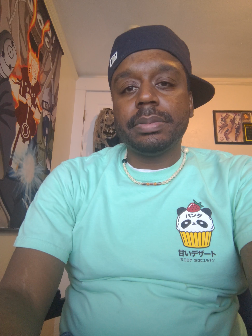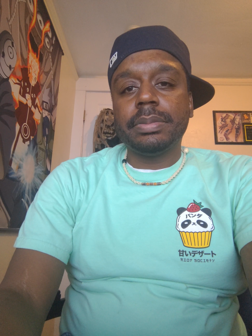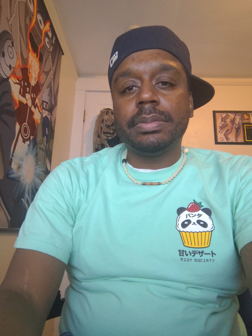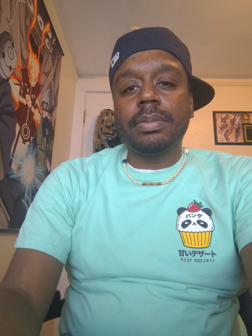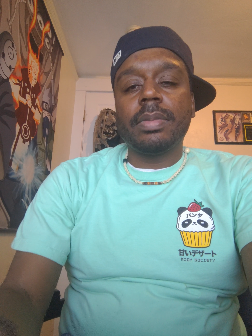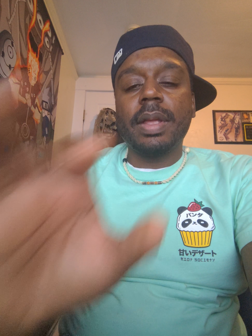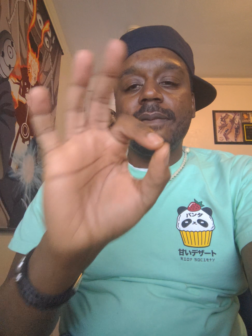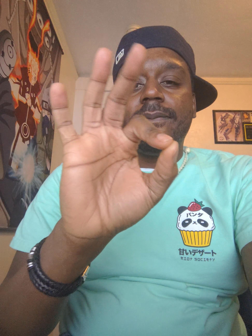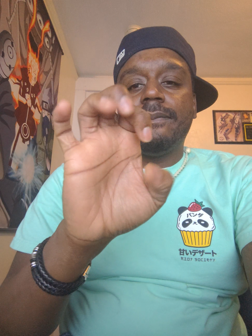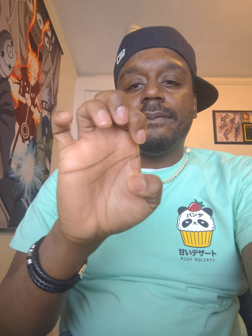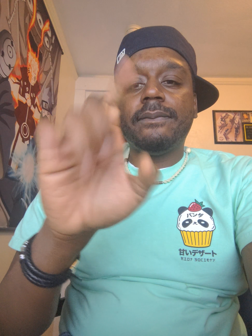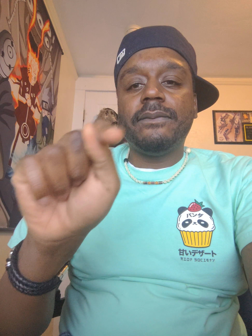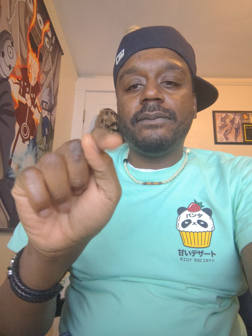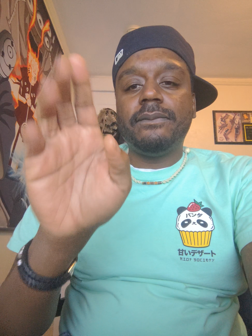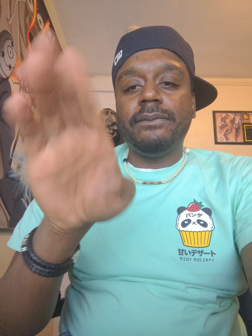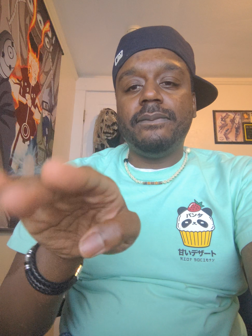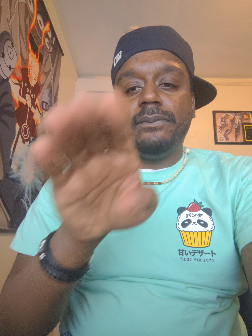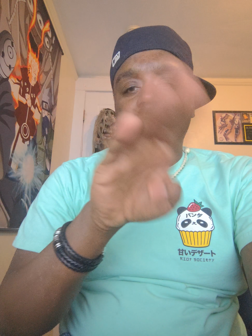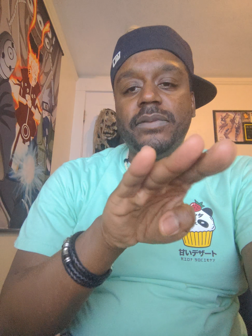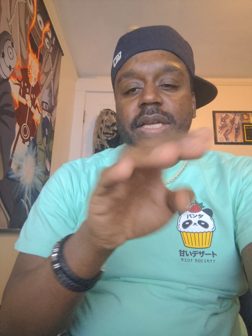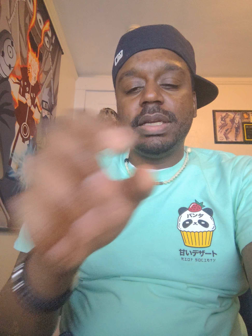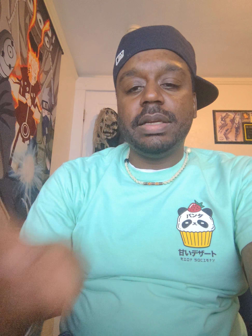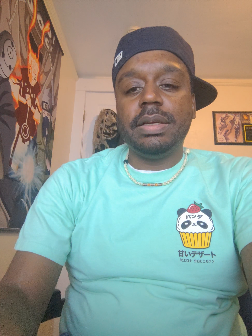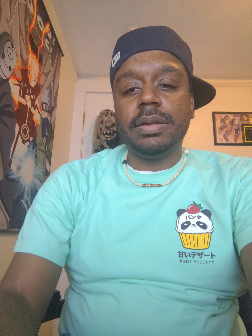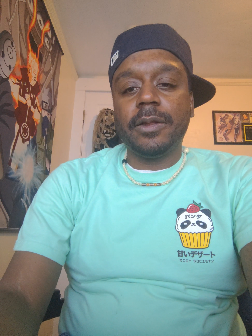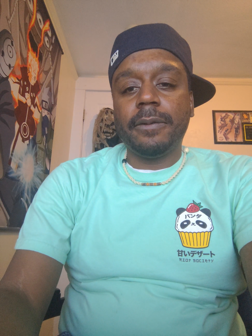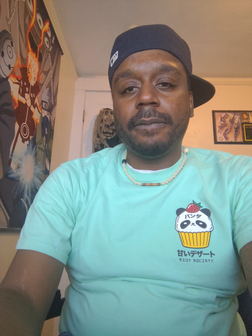feet